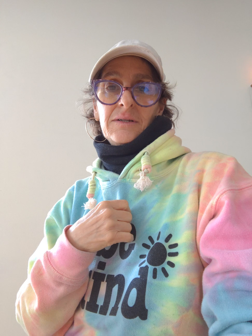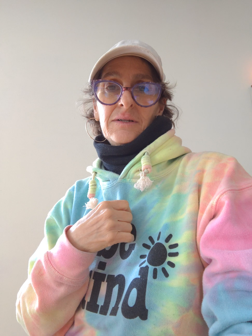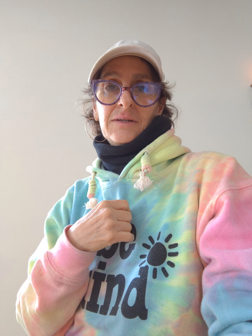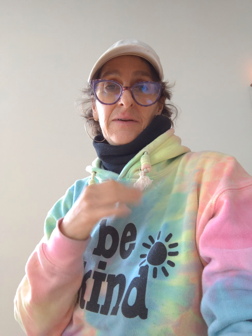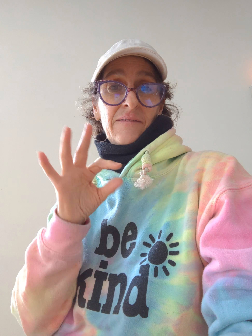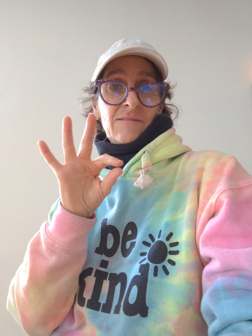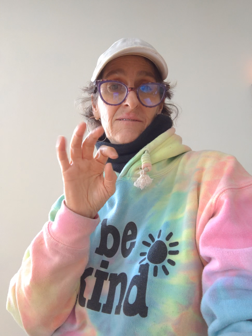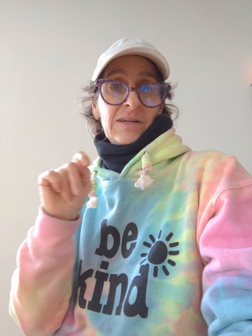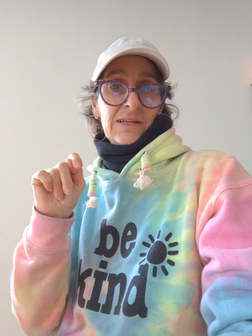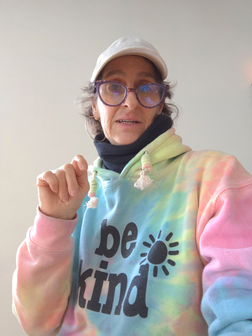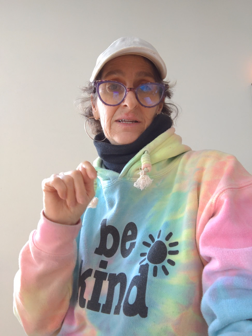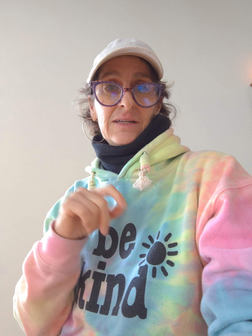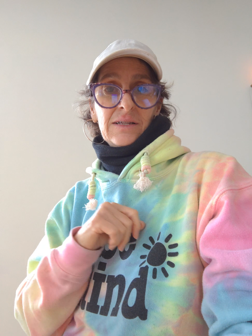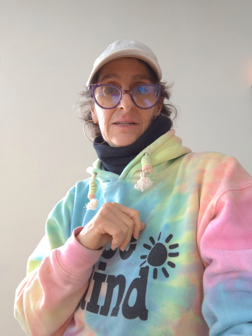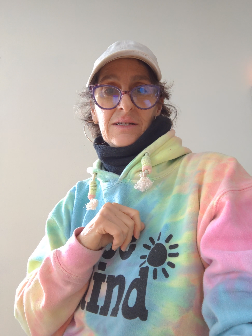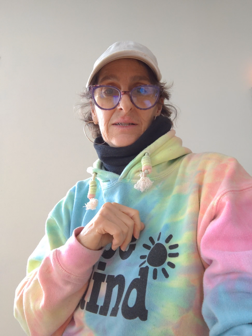feet